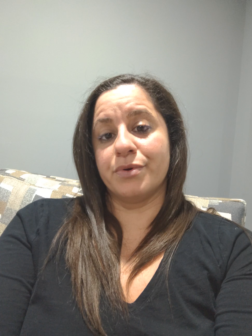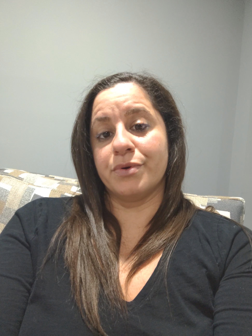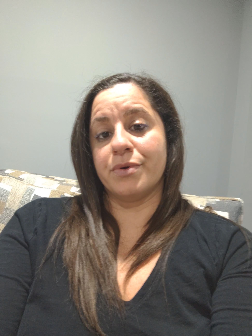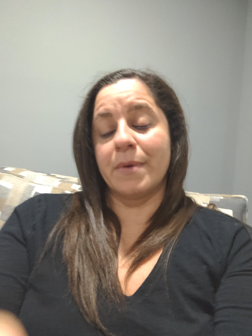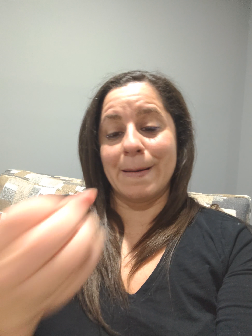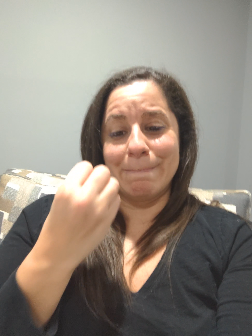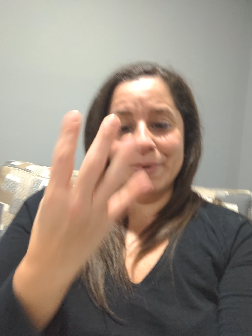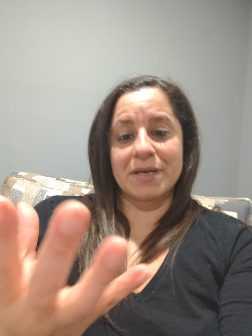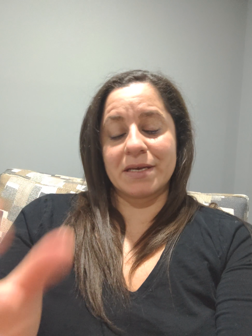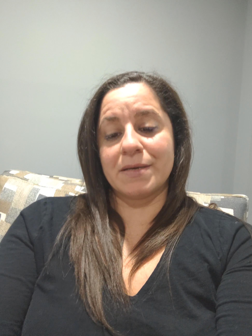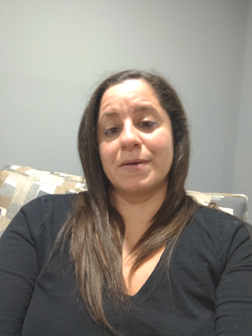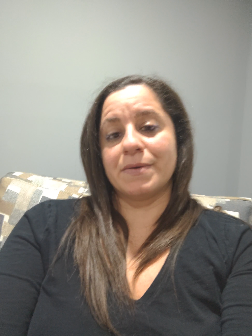many